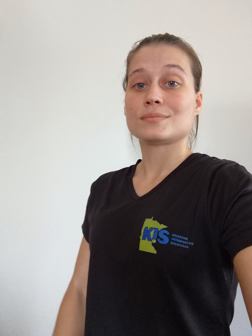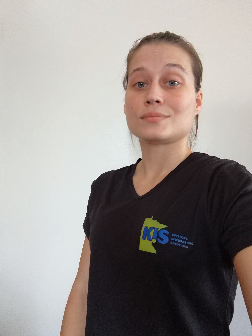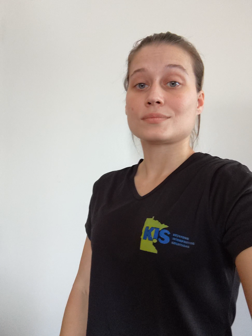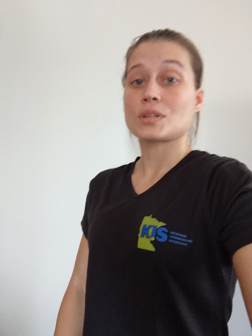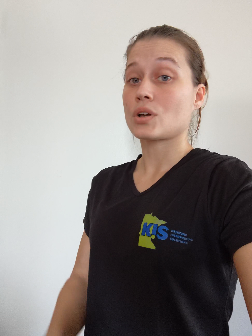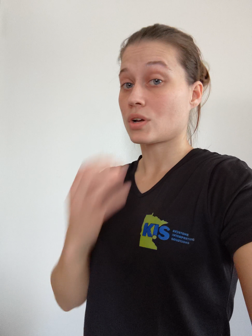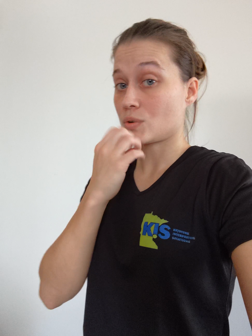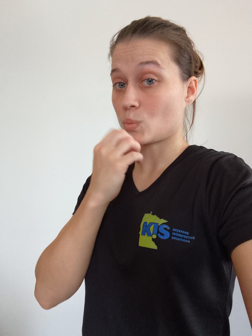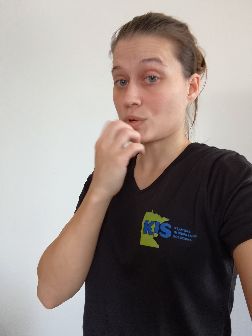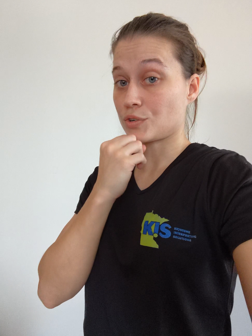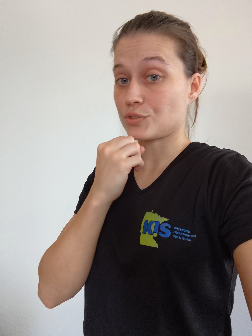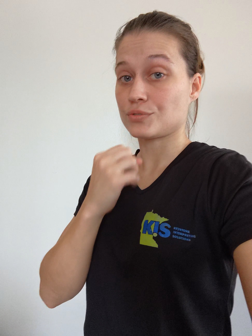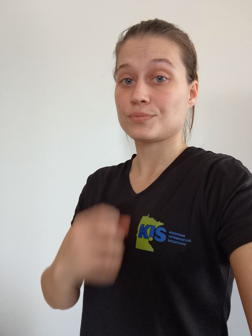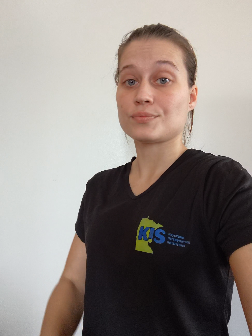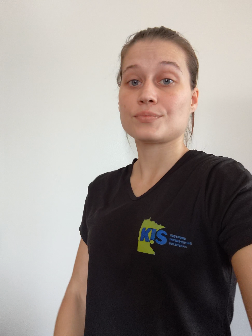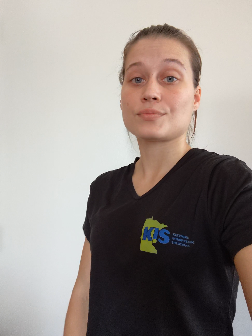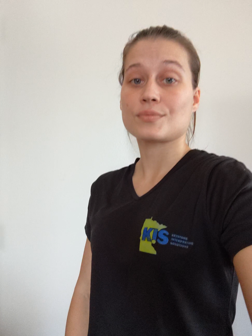underwear